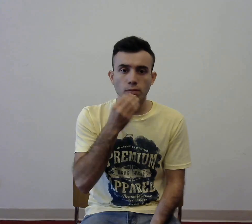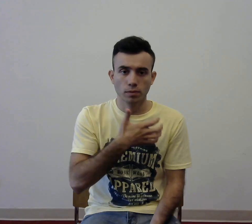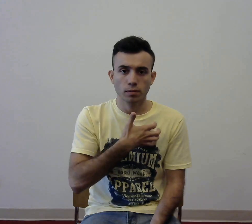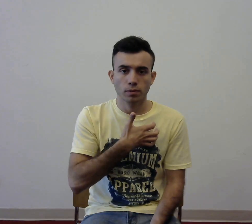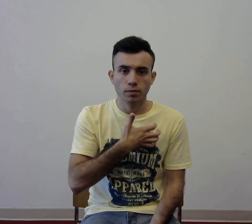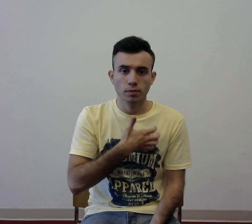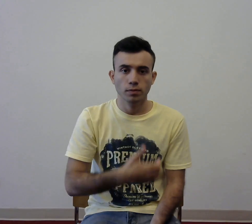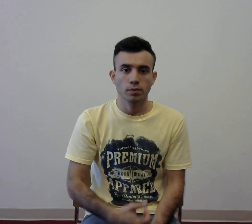istəmək